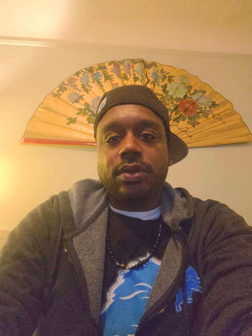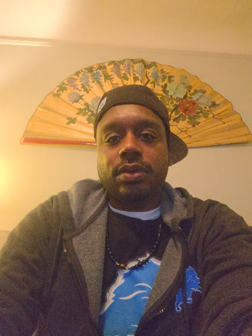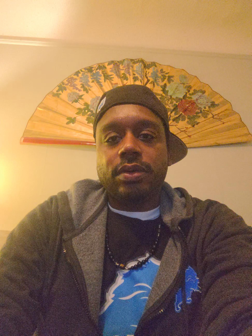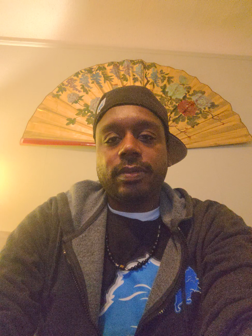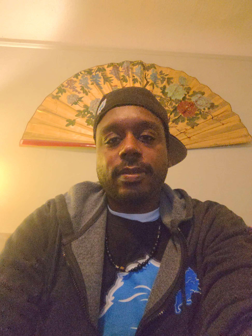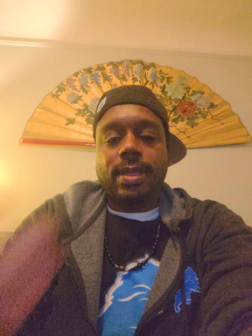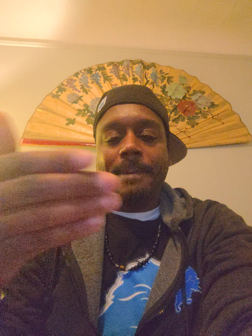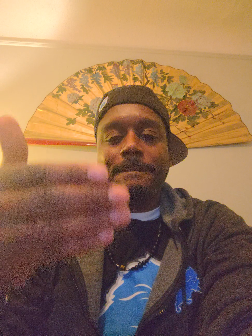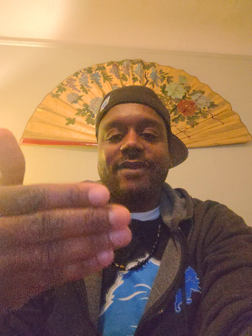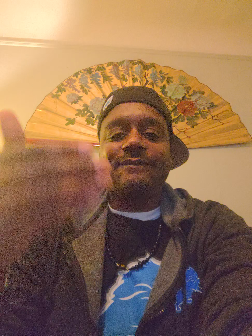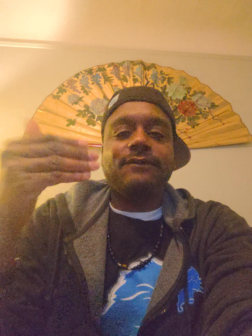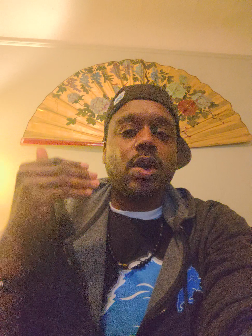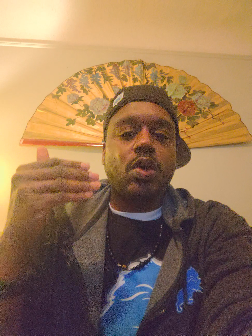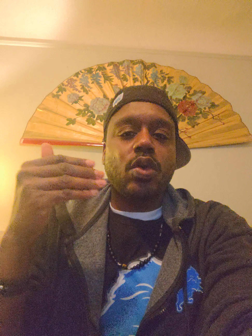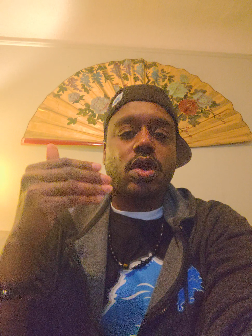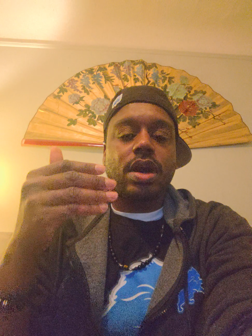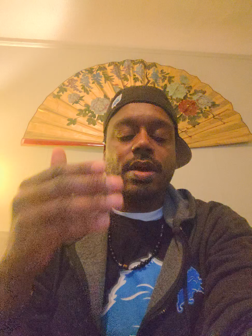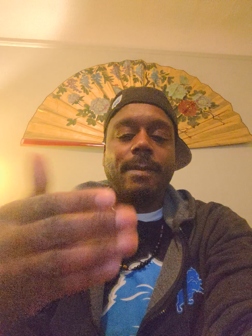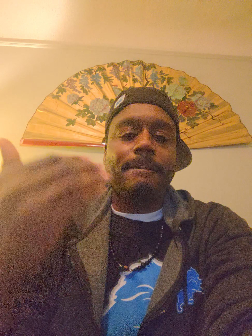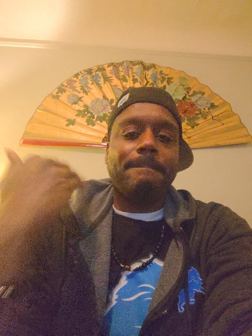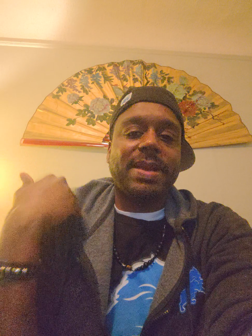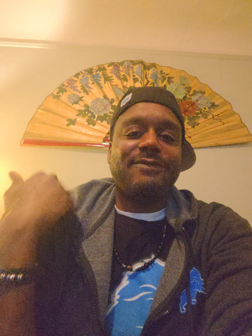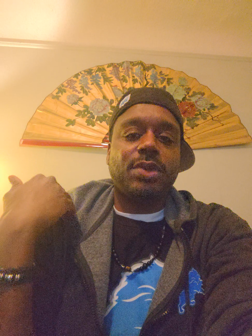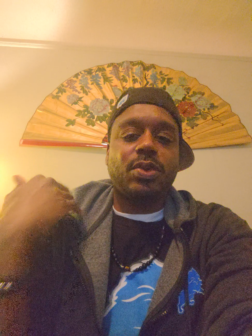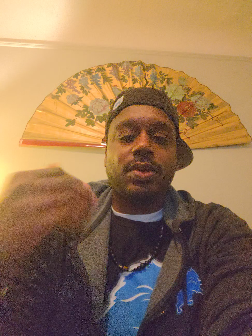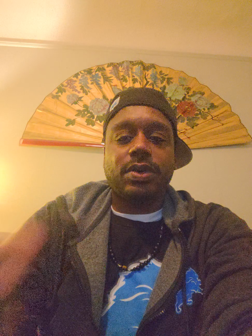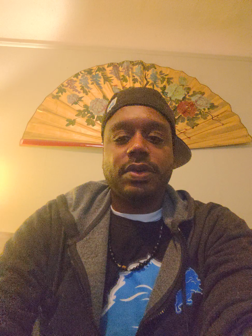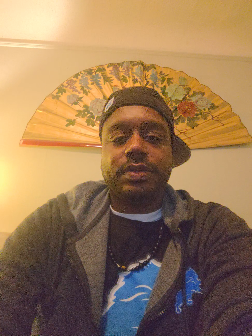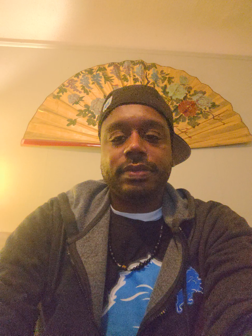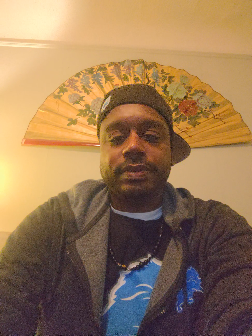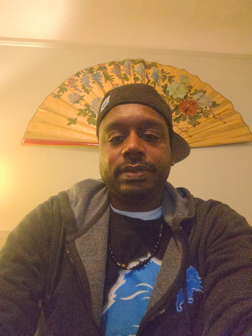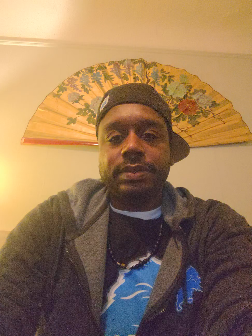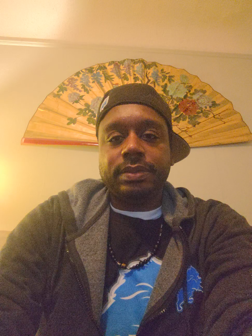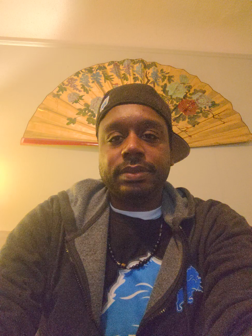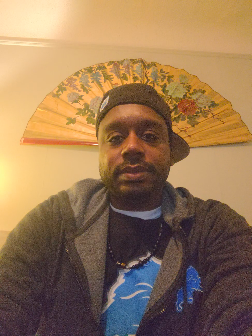before